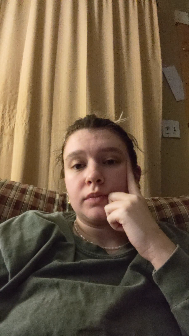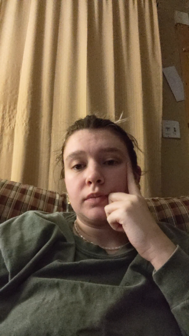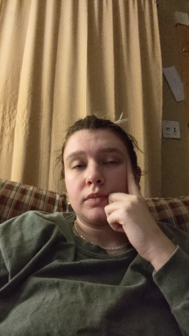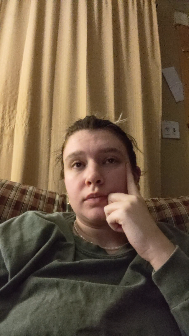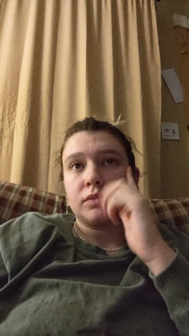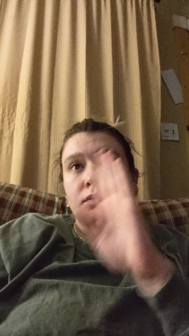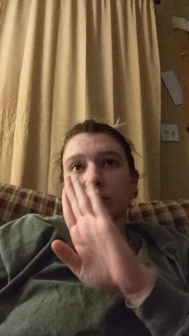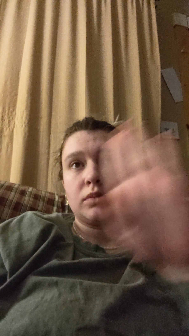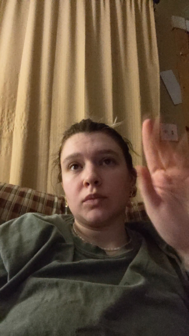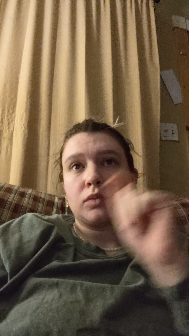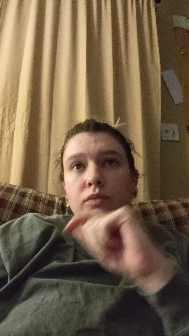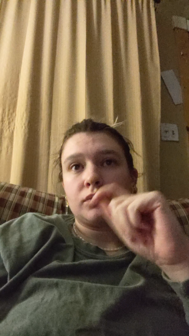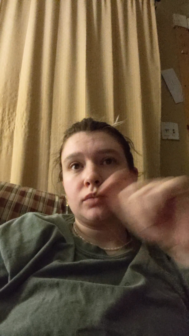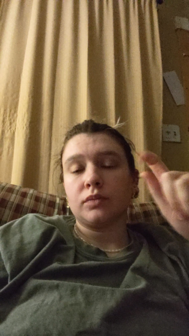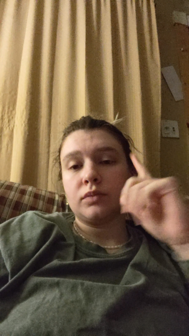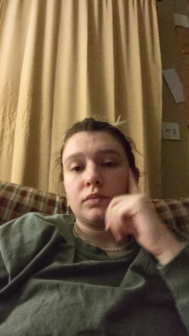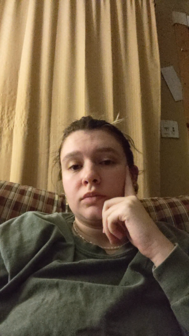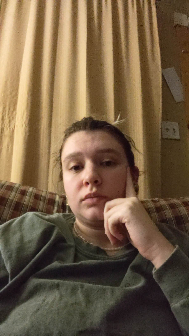chalk